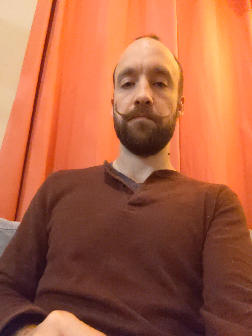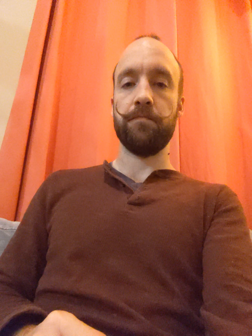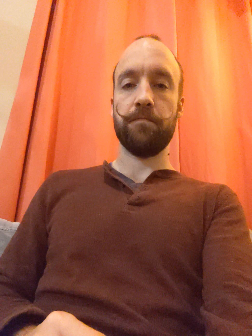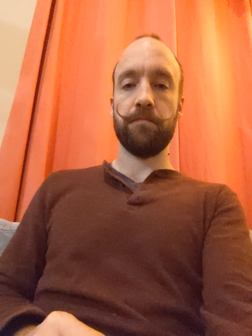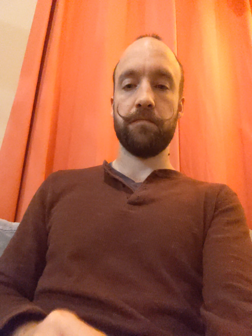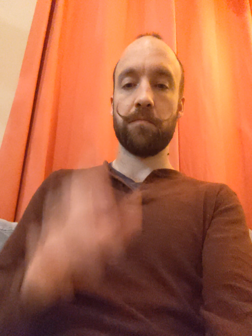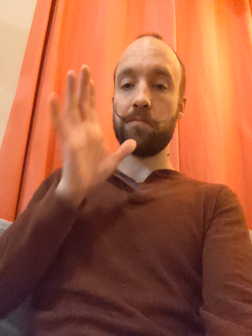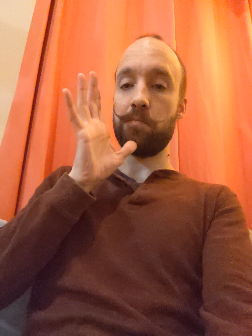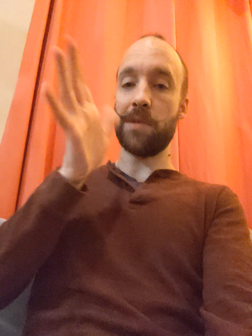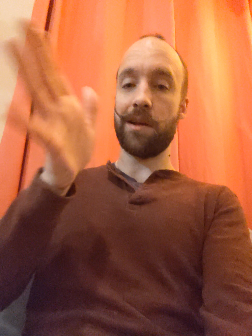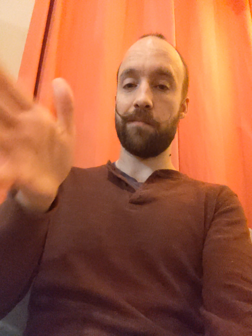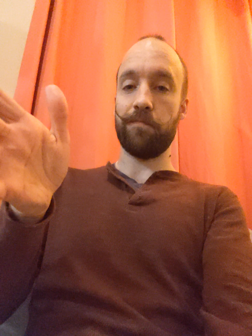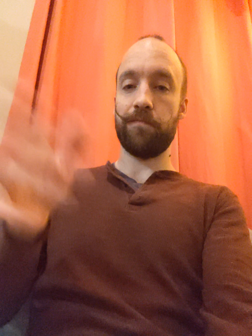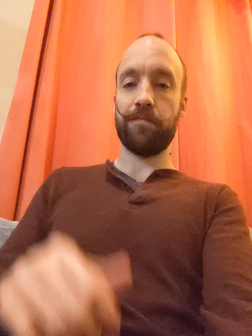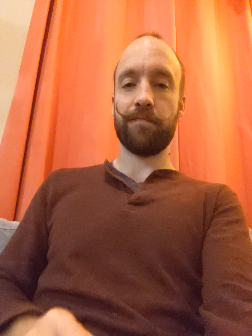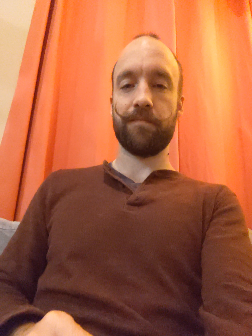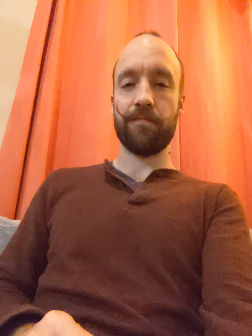grandma